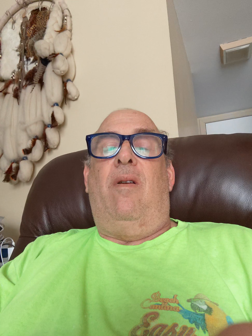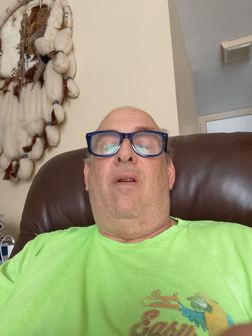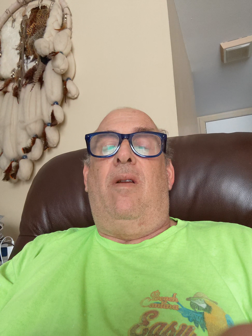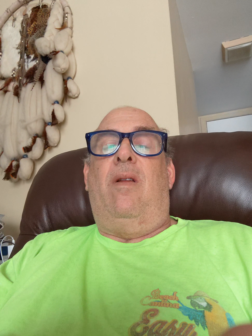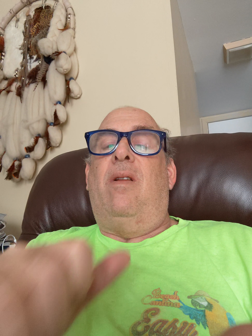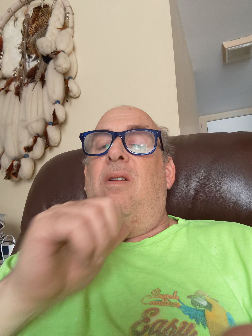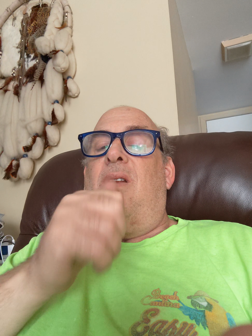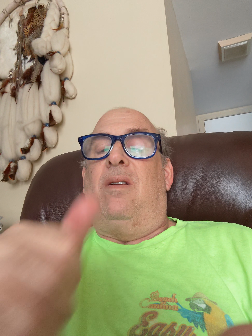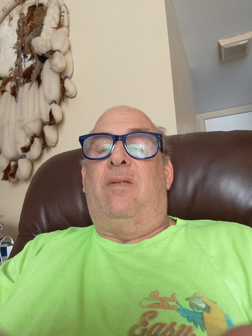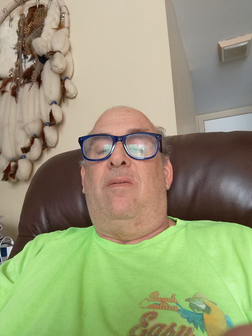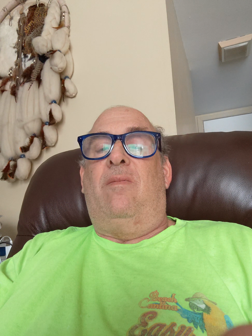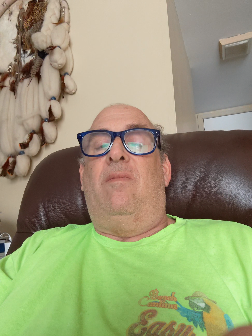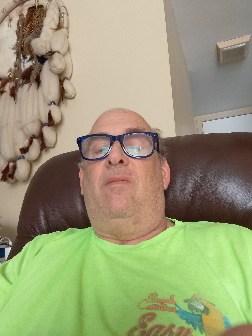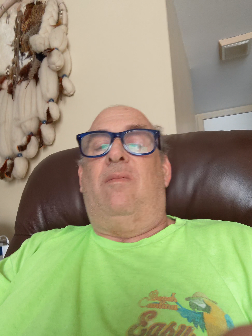not